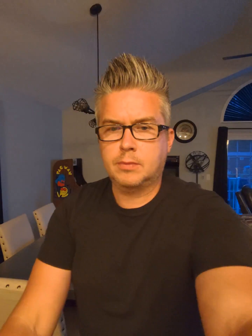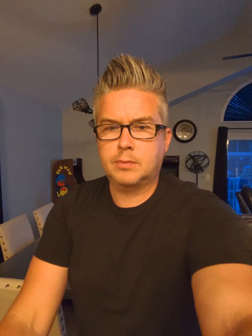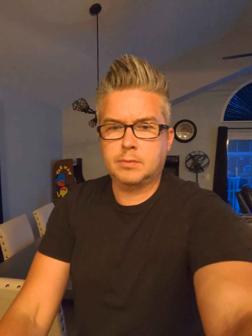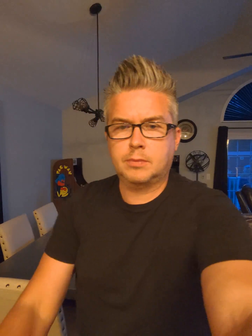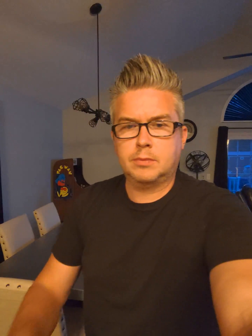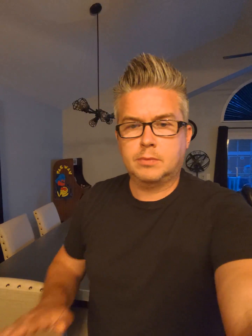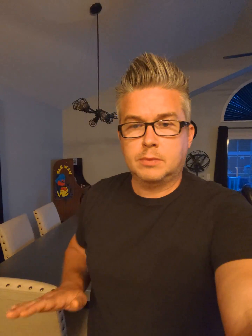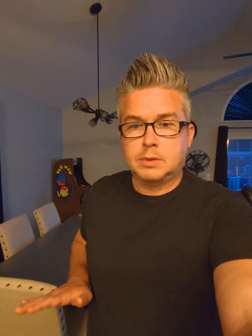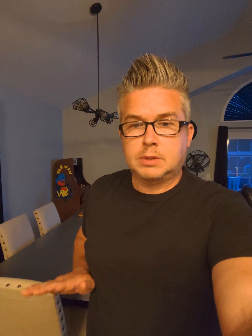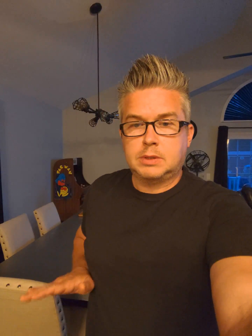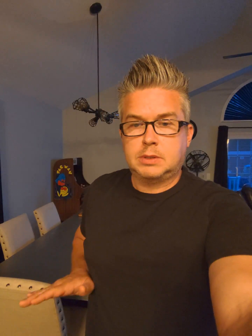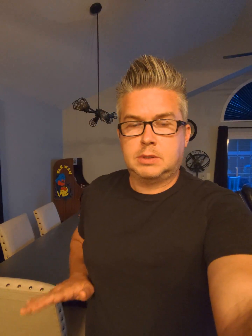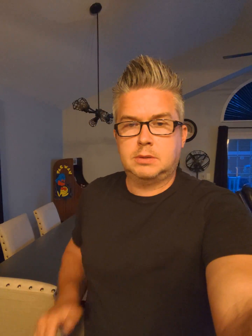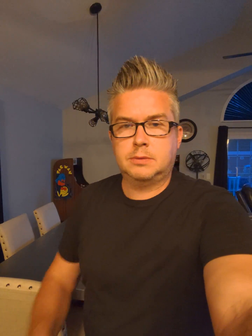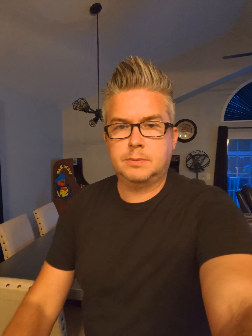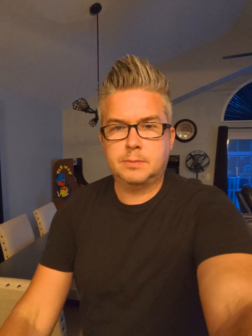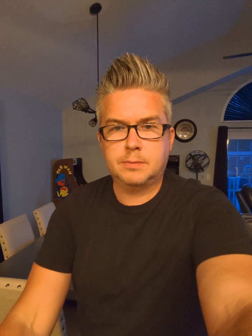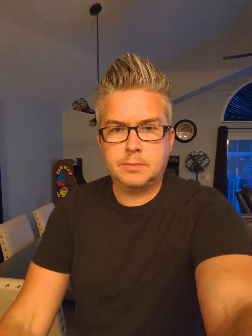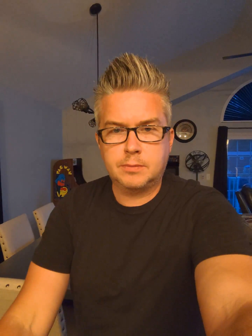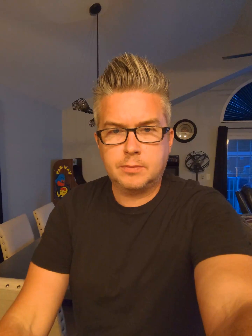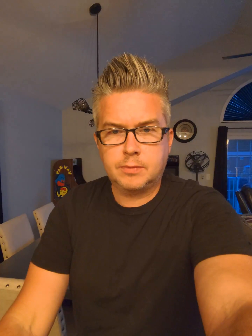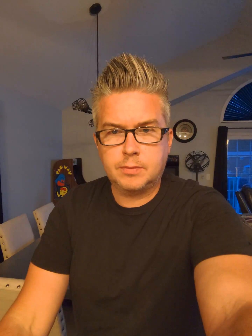penguin